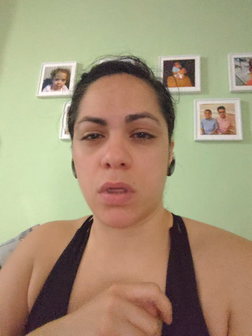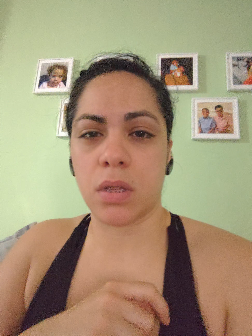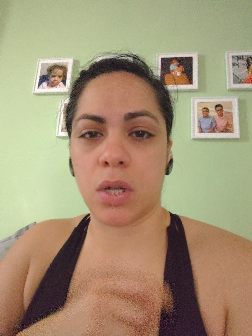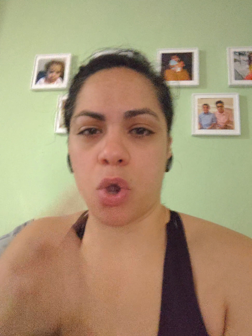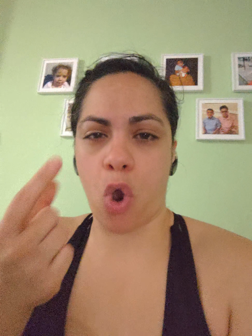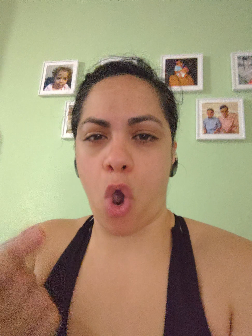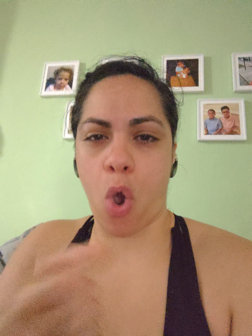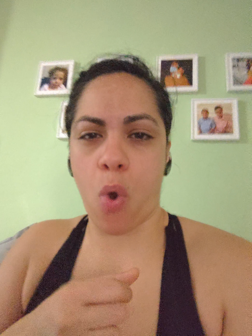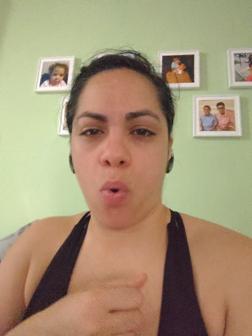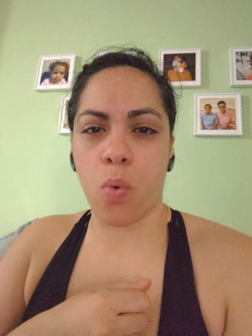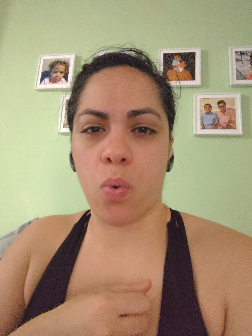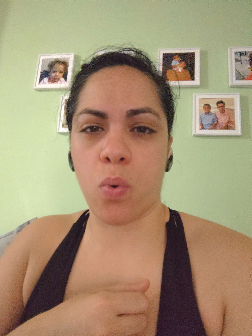go